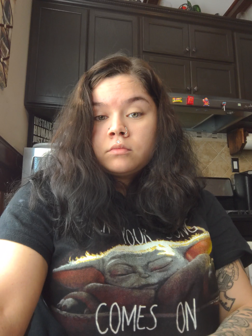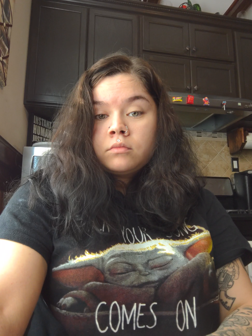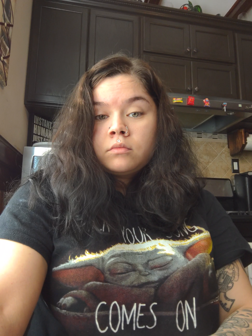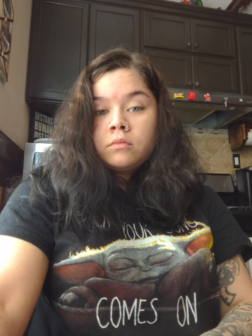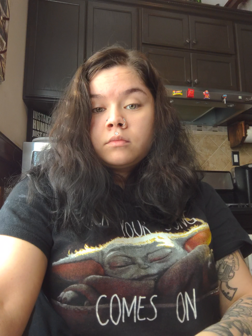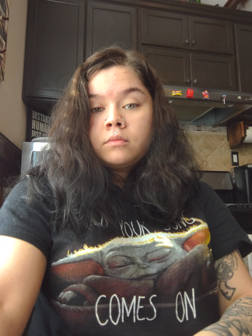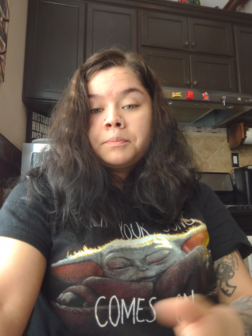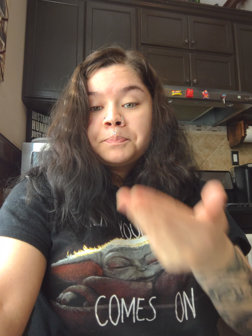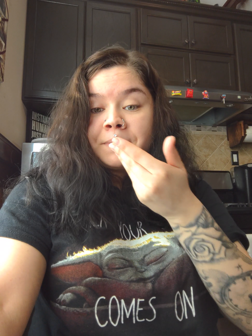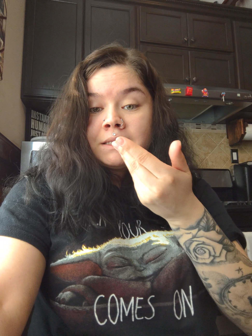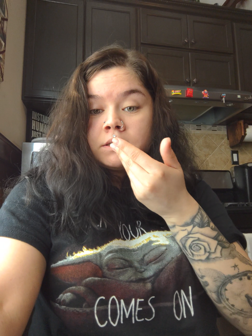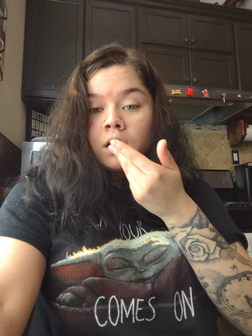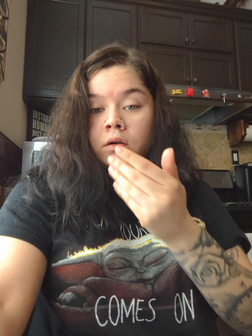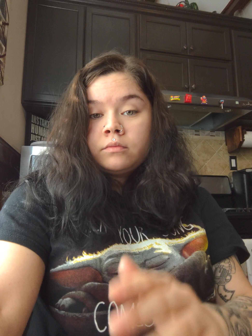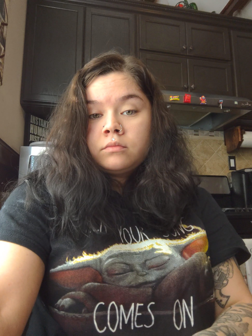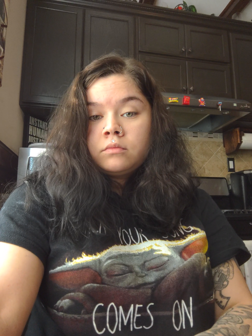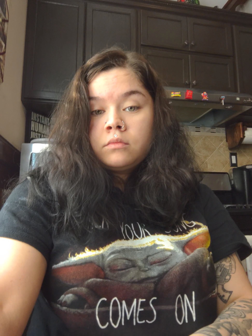pizza